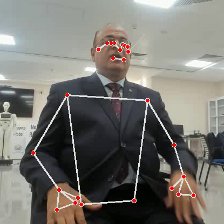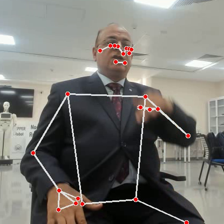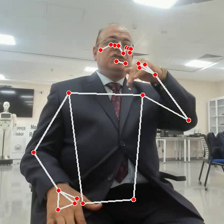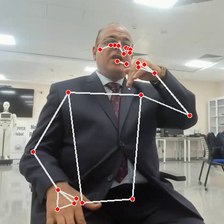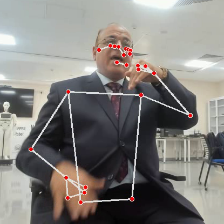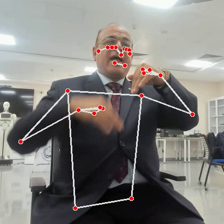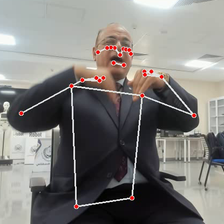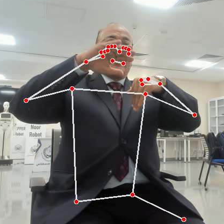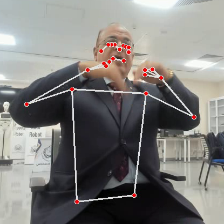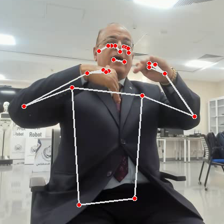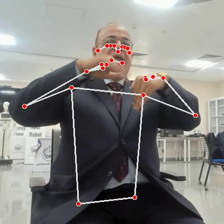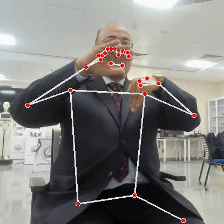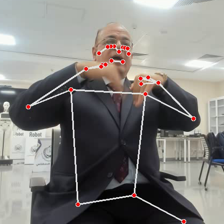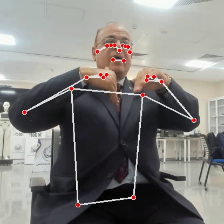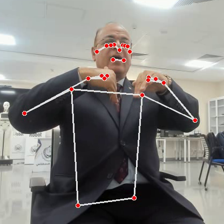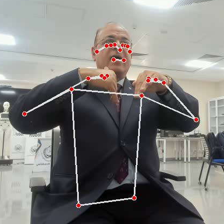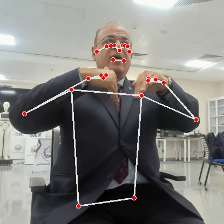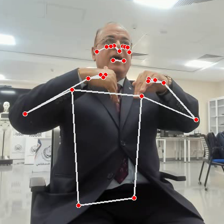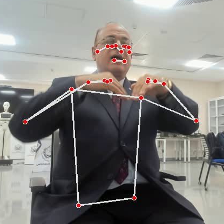shar3